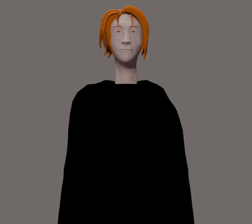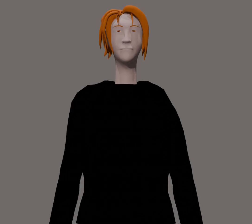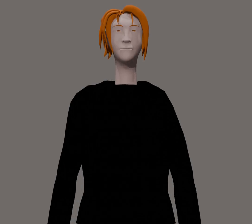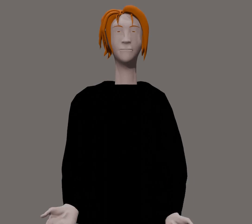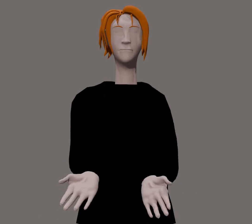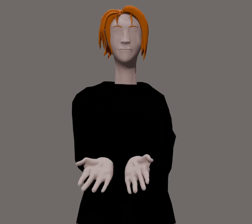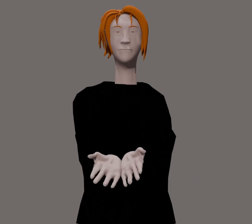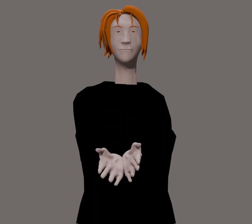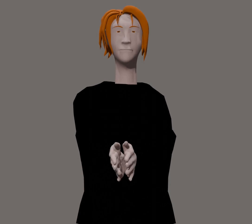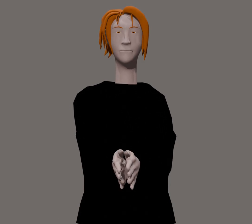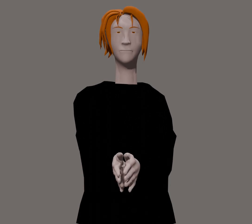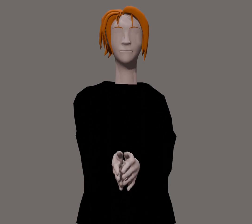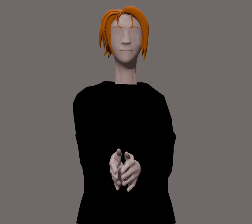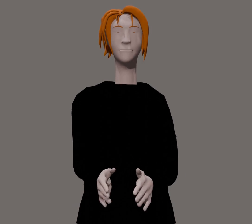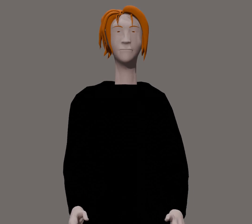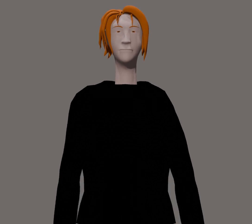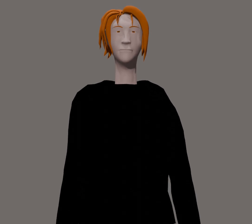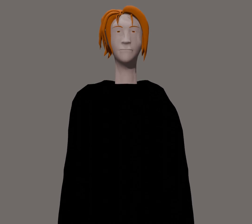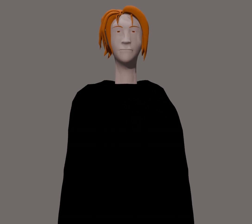Close Book